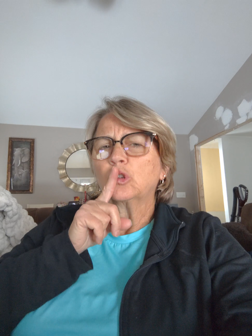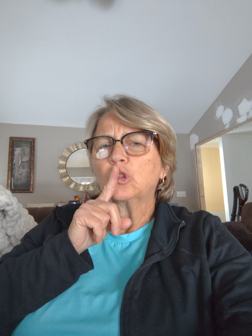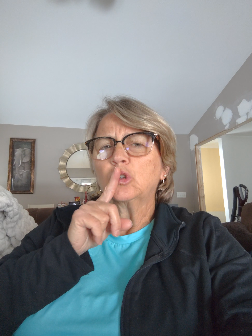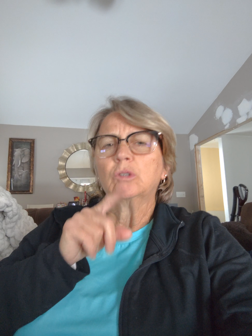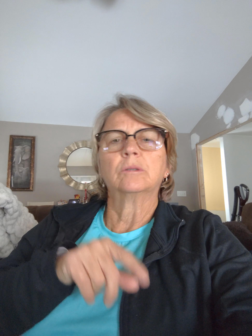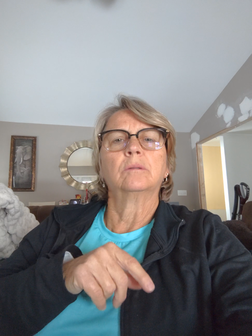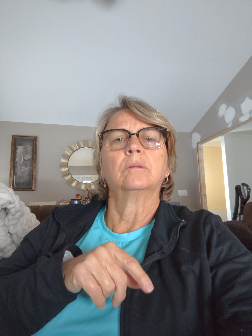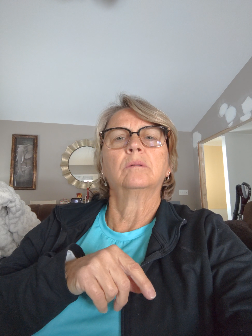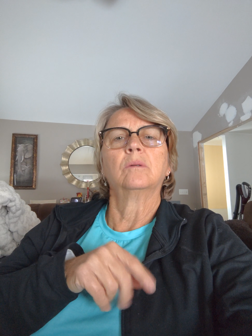shhh